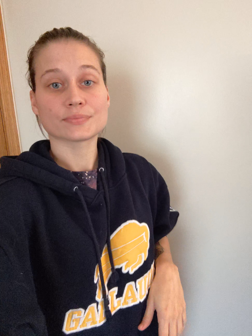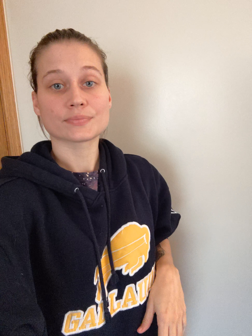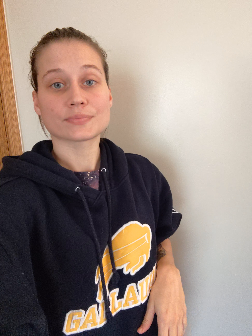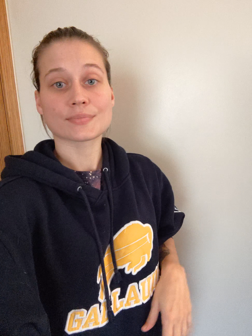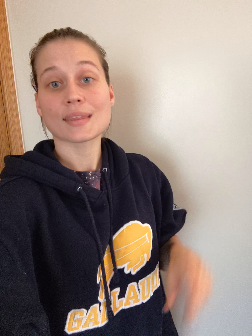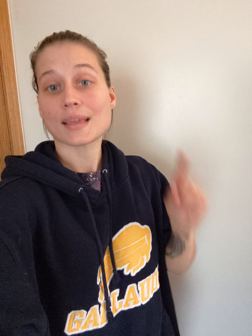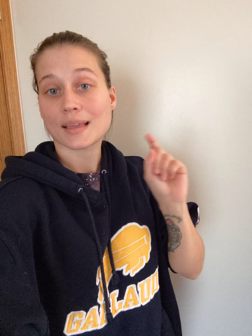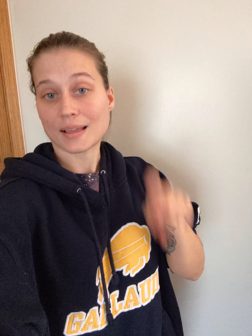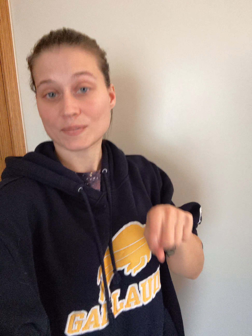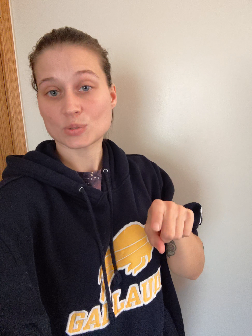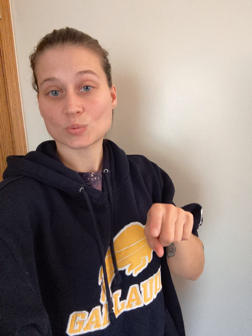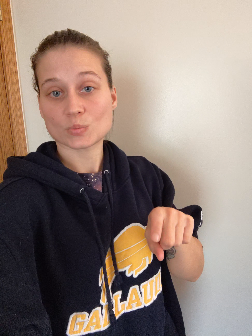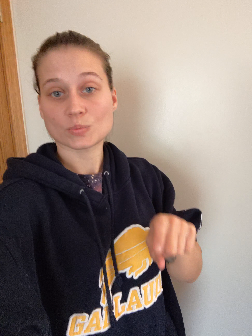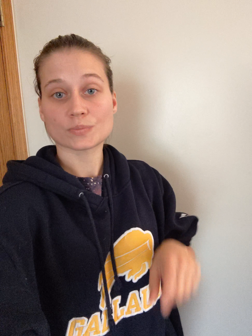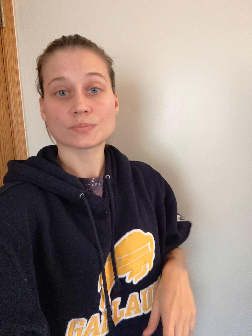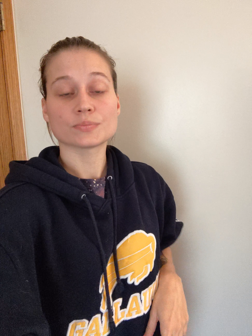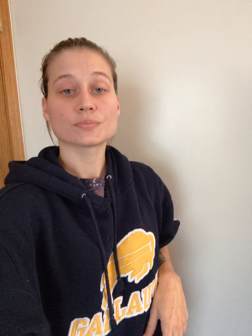have to